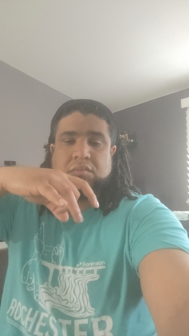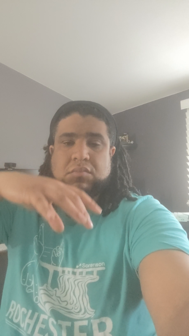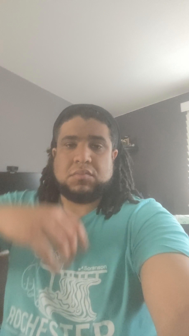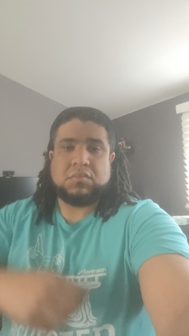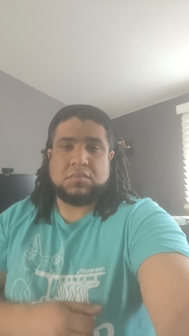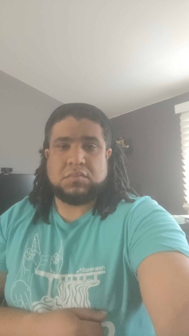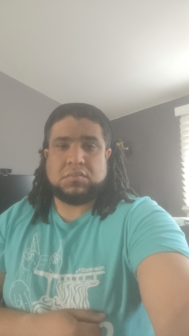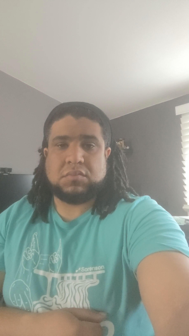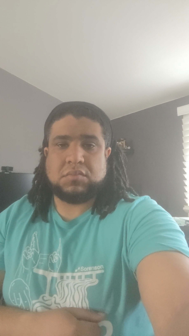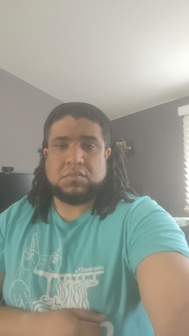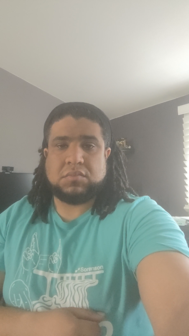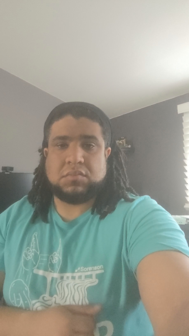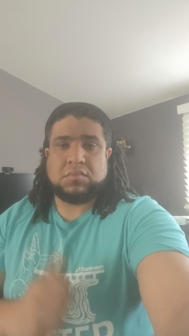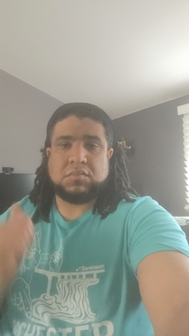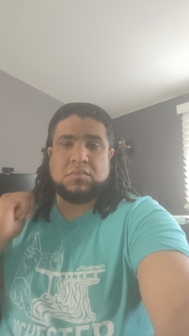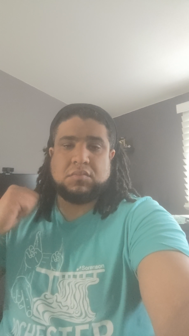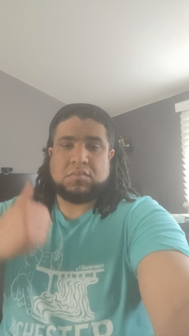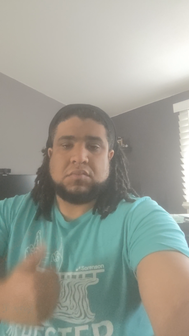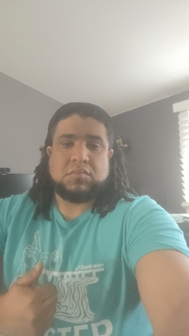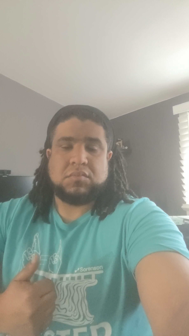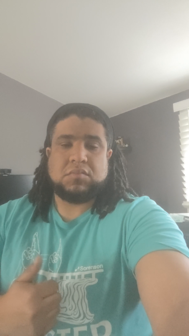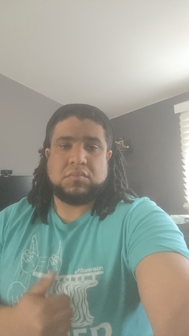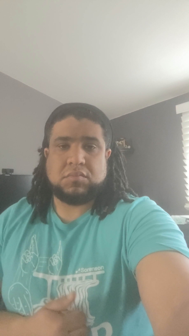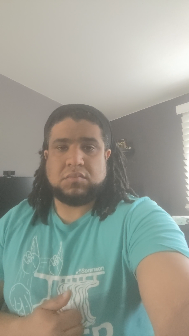coats